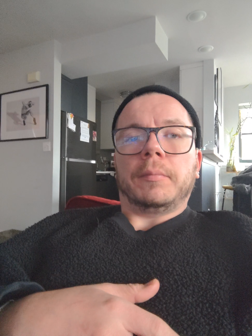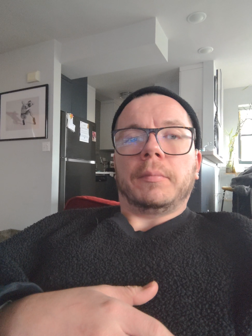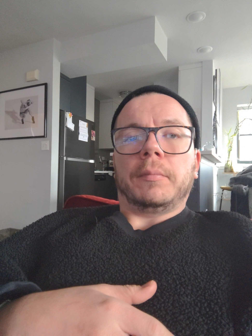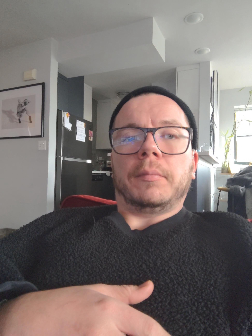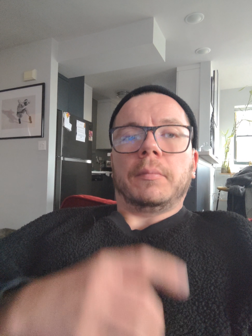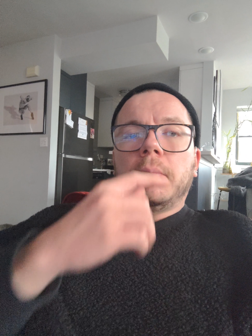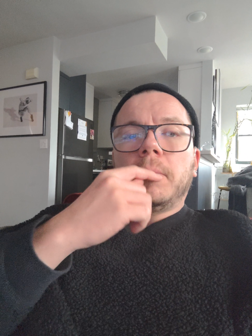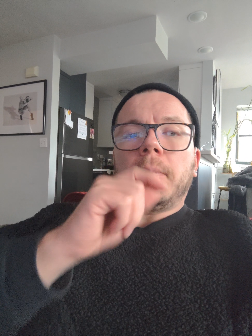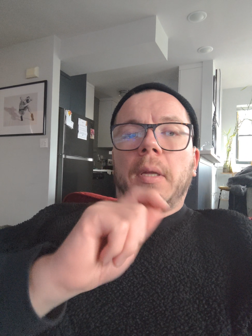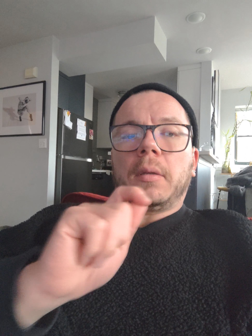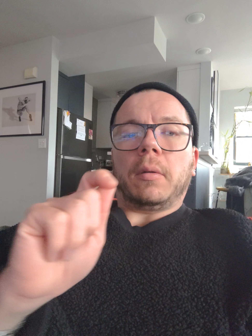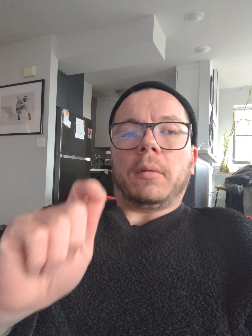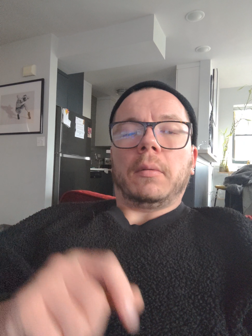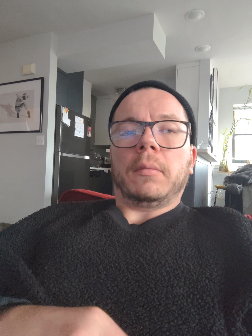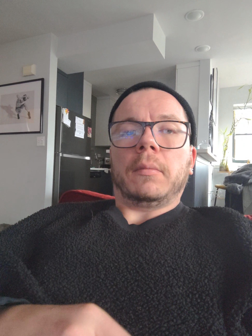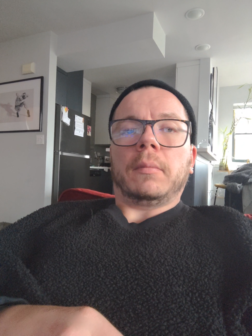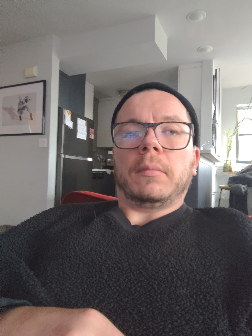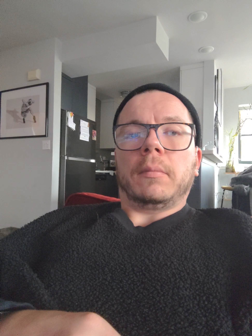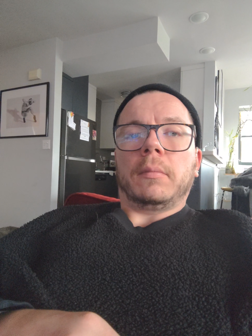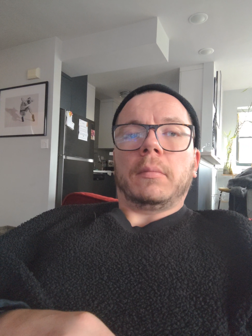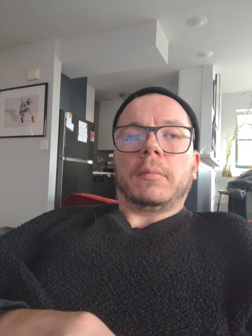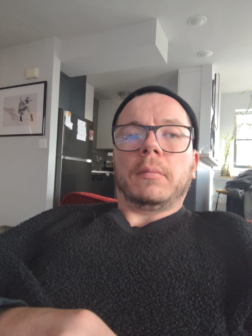pencil